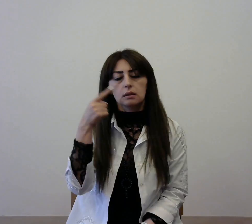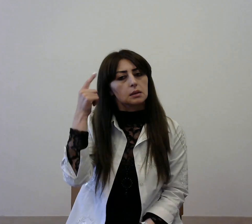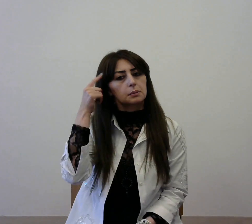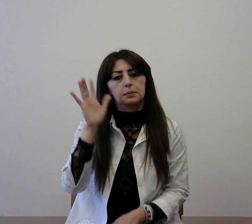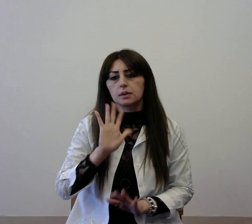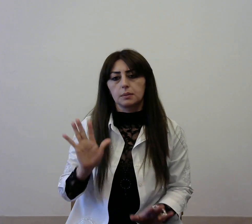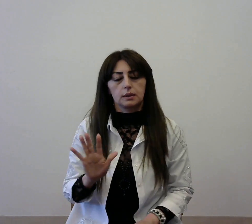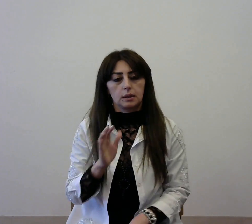bilmir